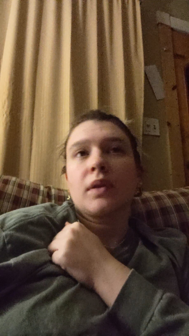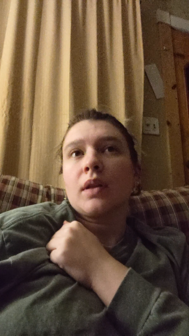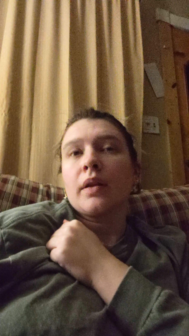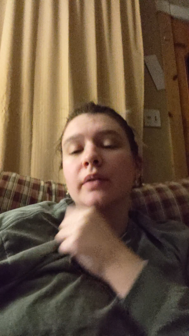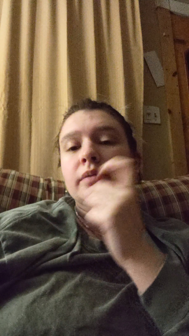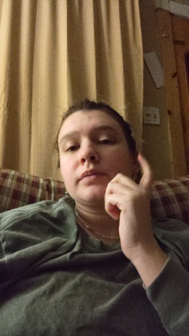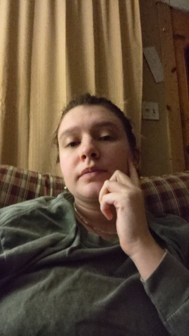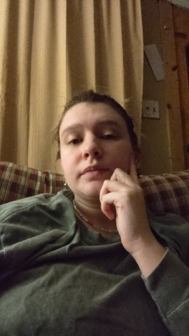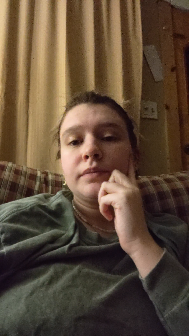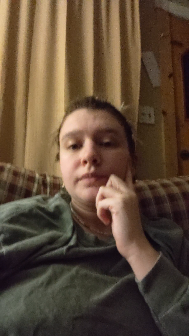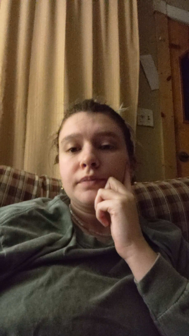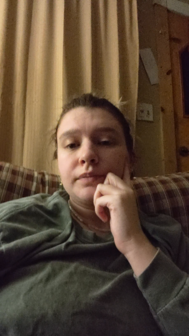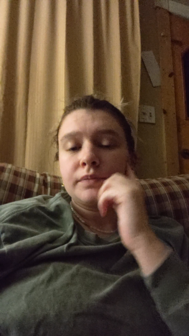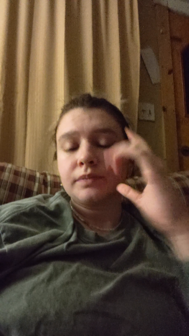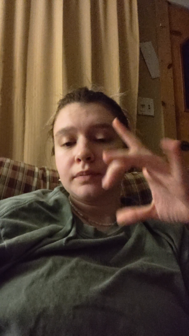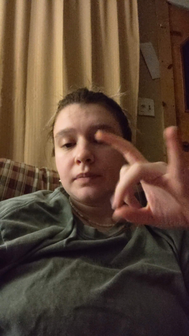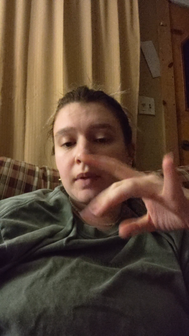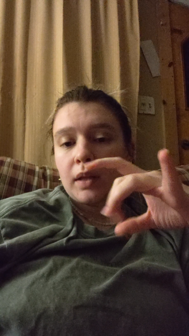pumpkin